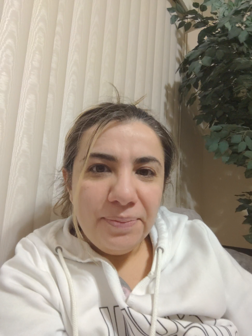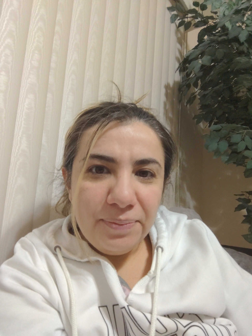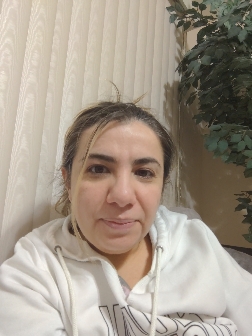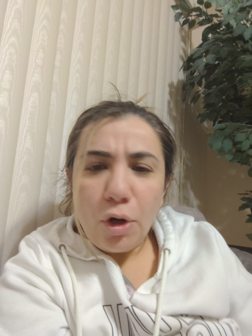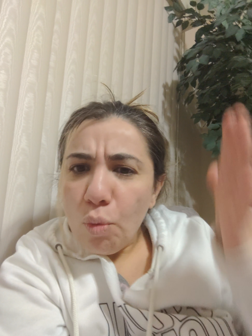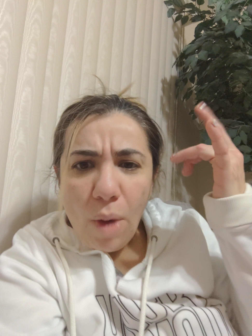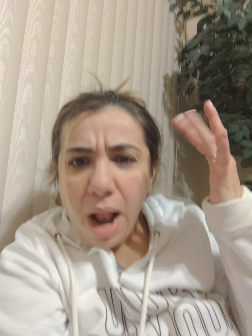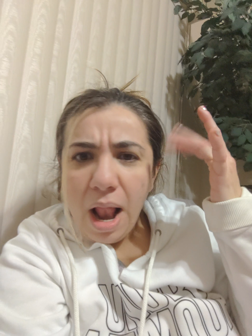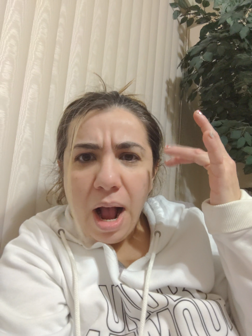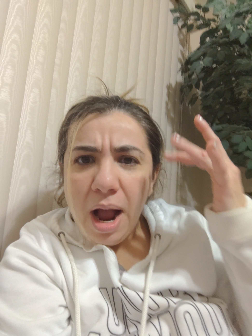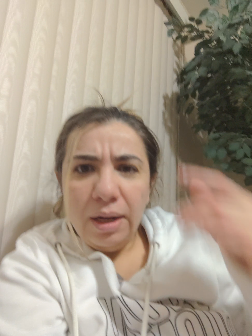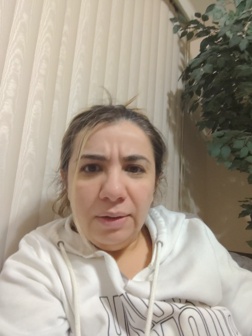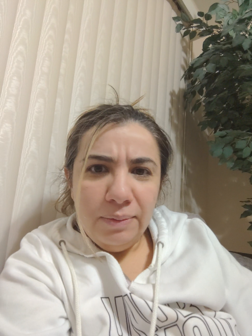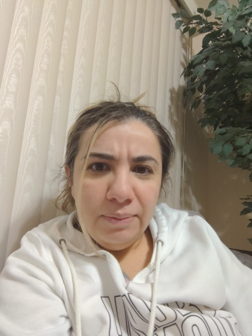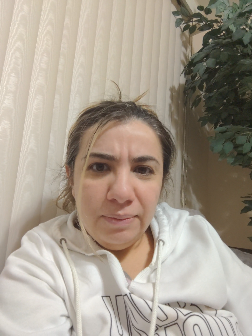why